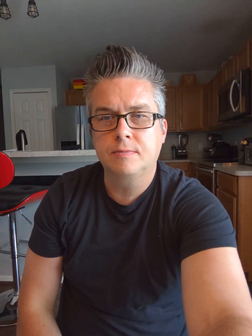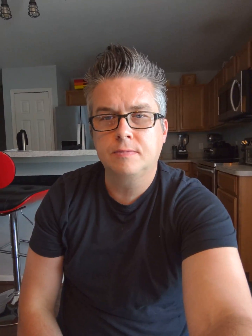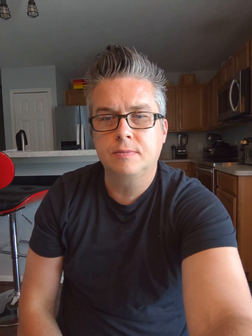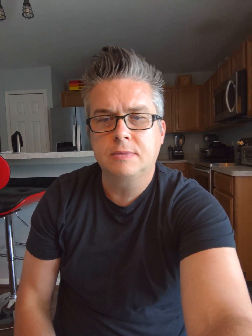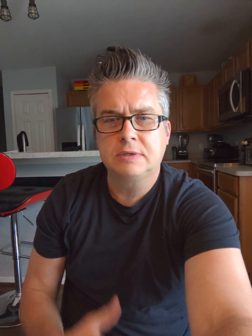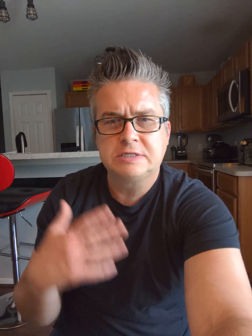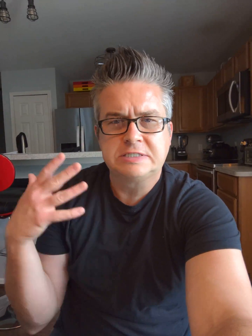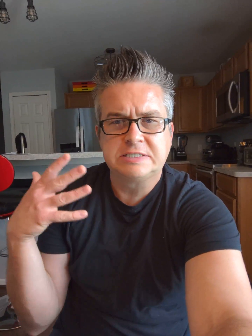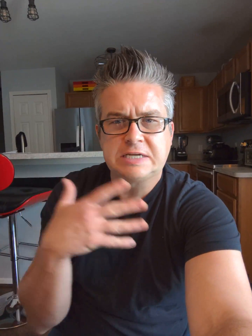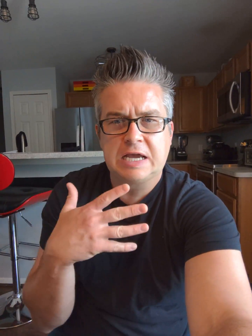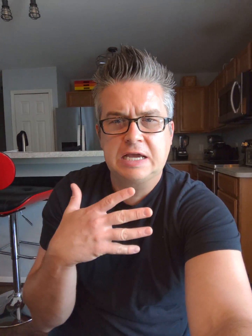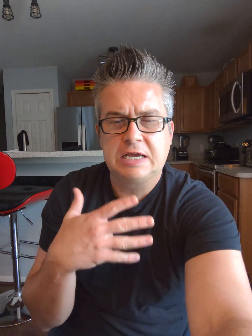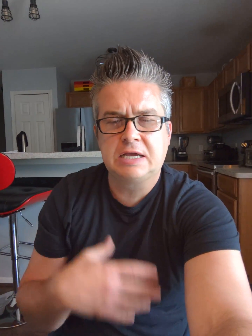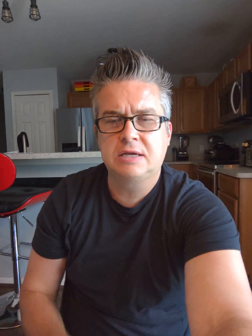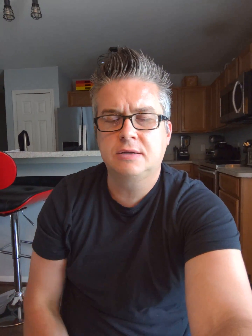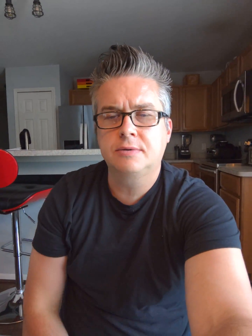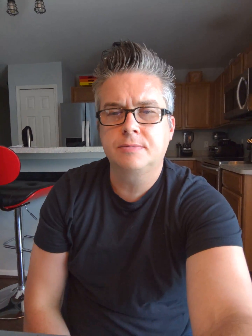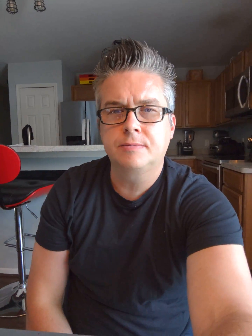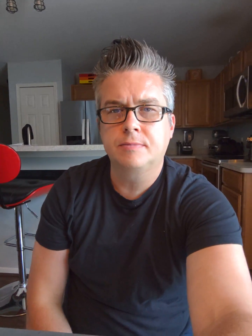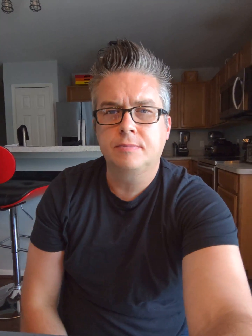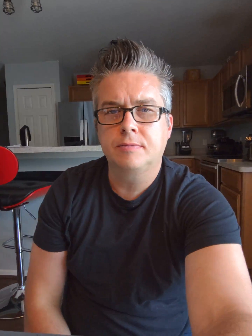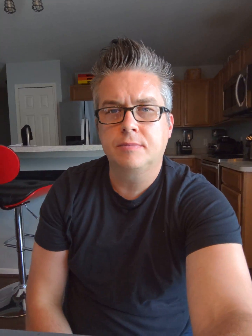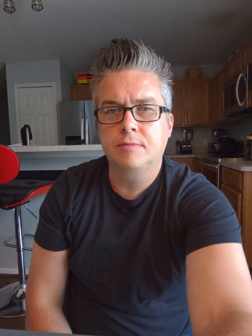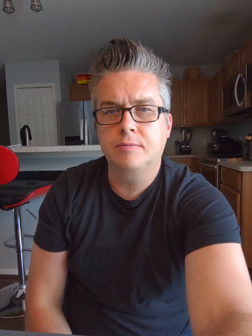scared